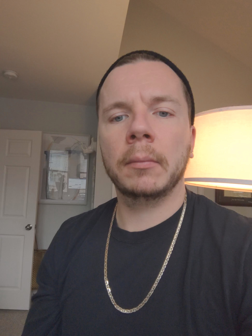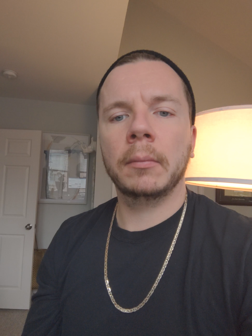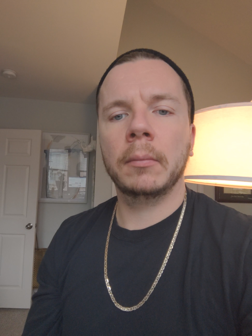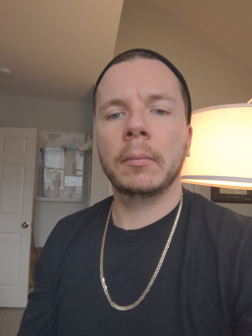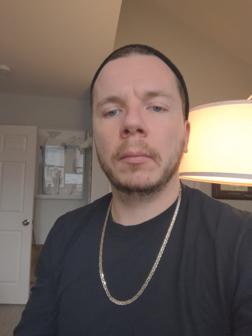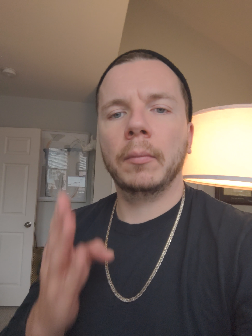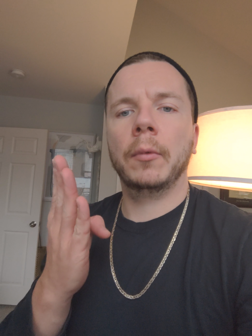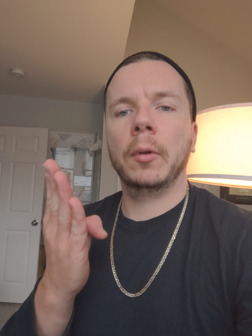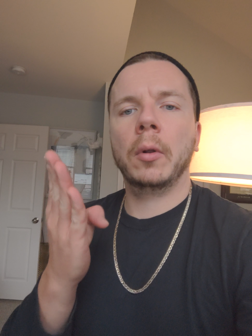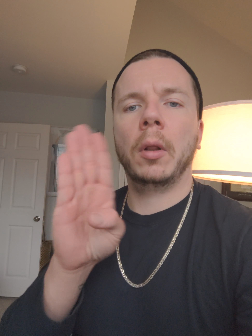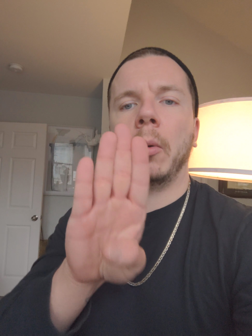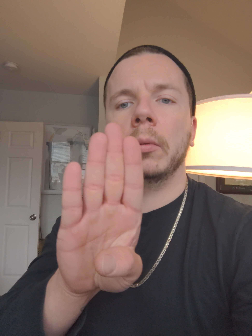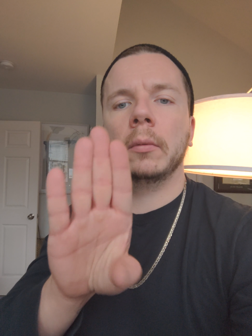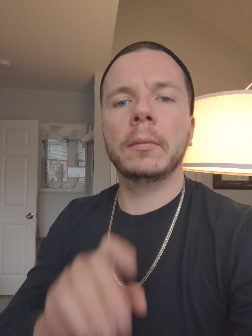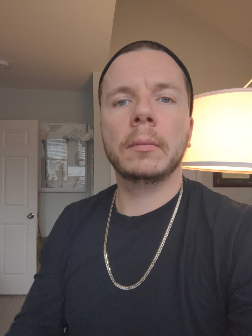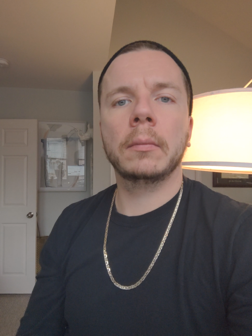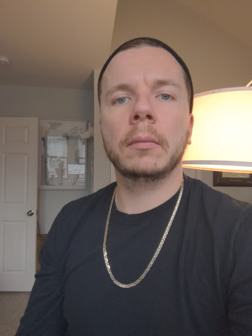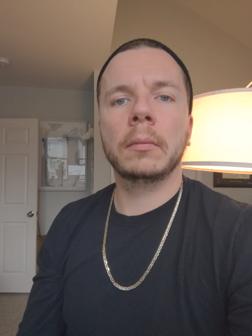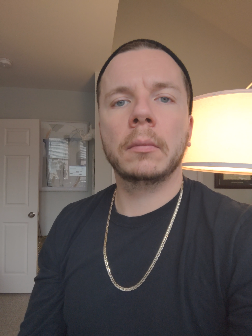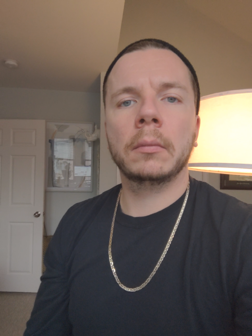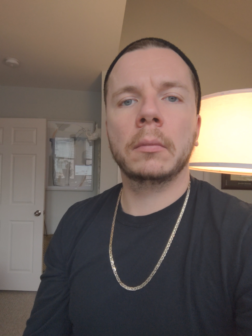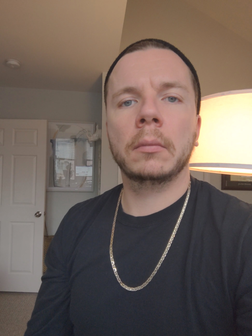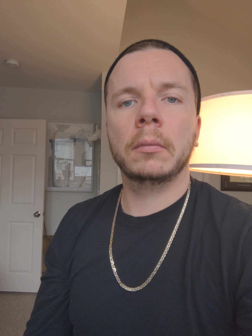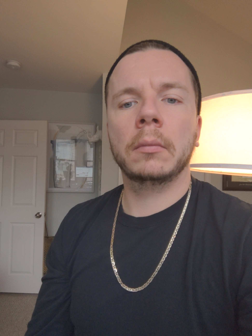close